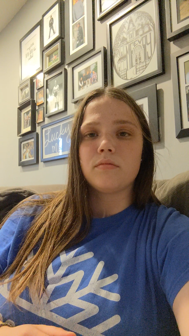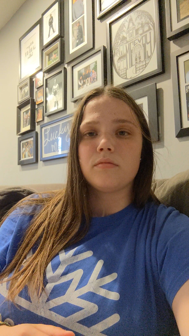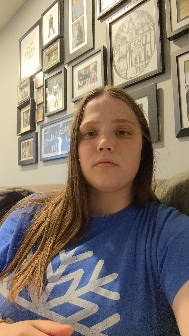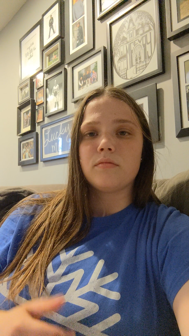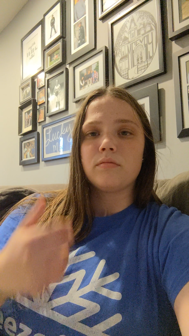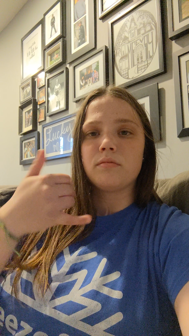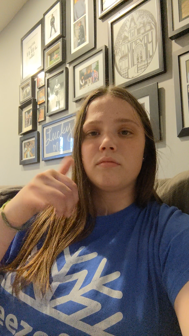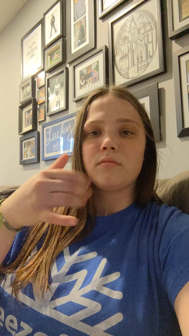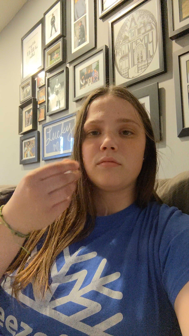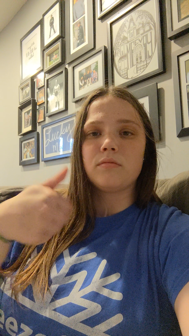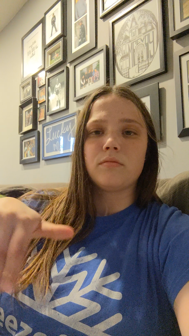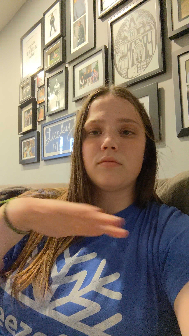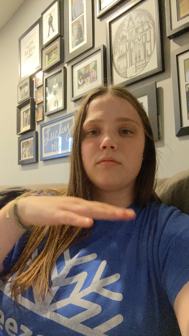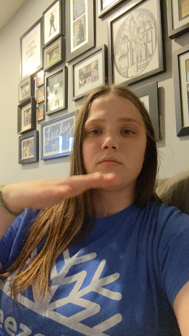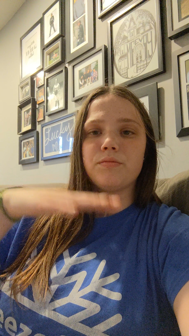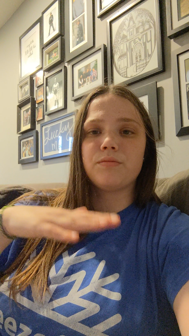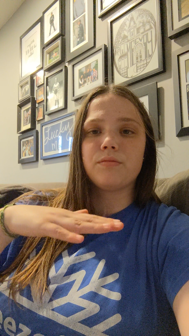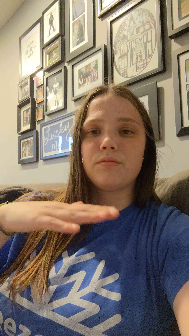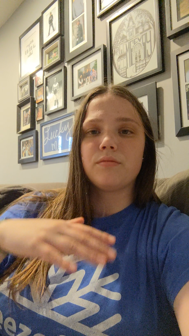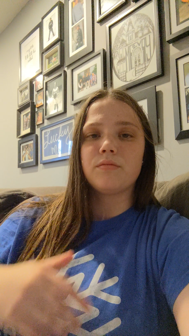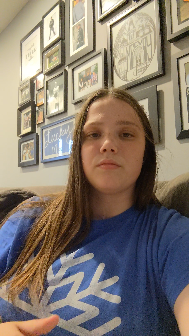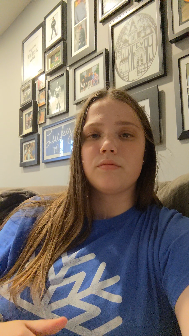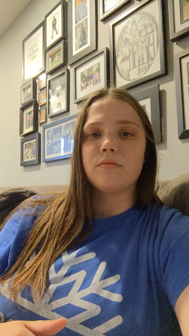playground